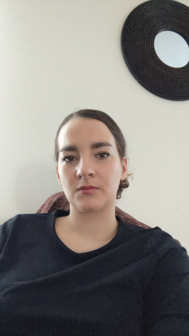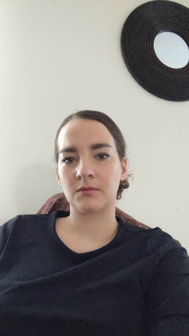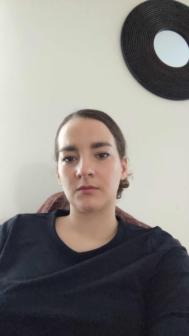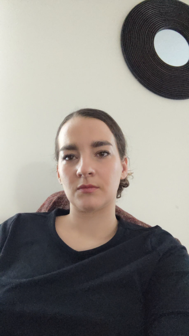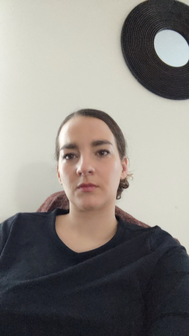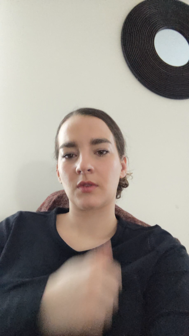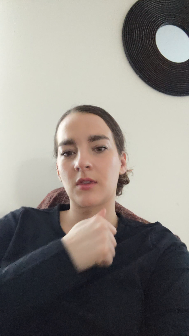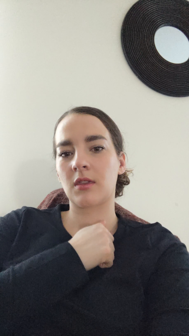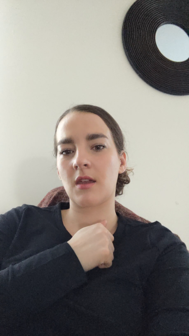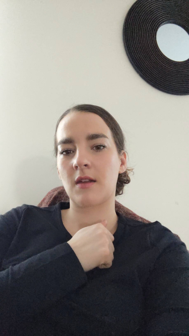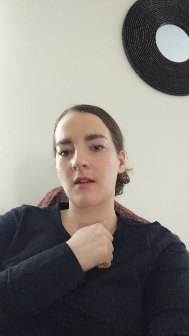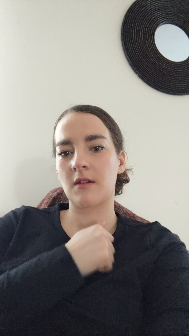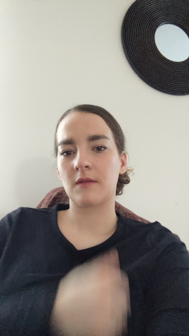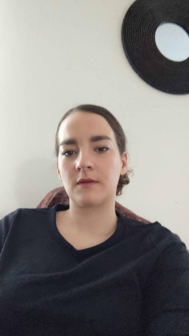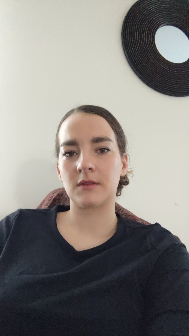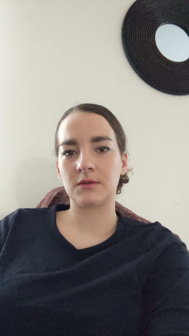love